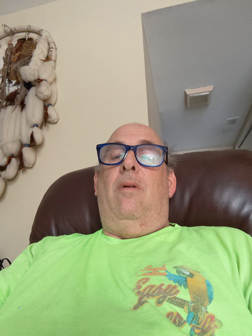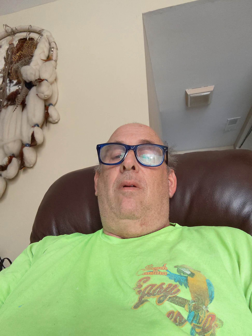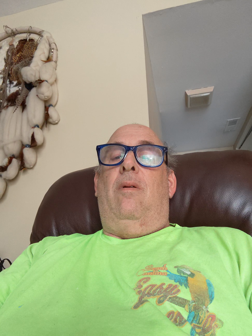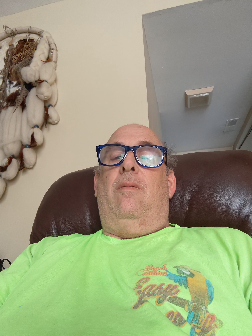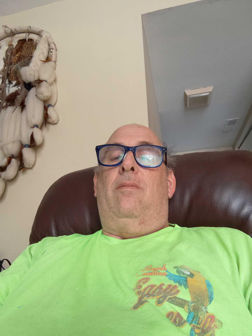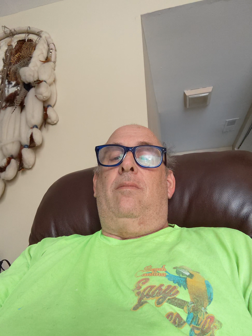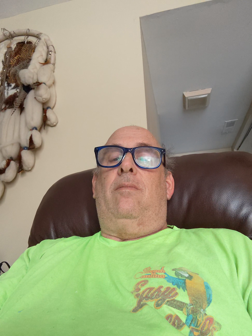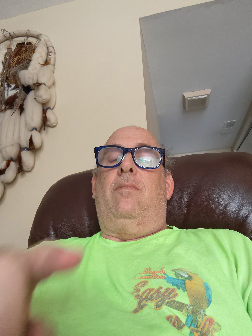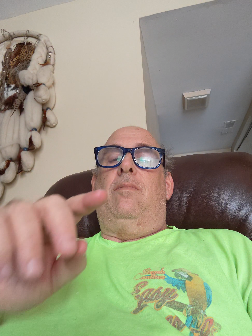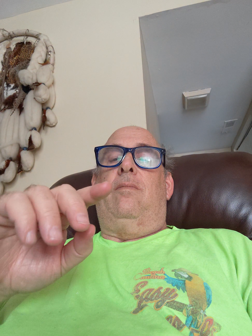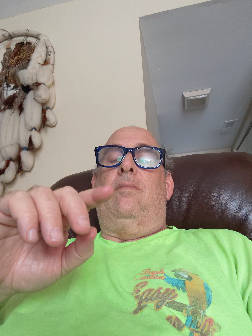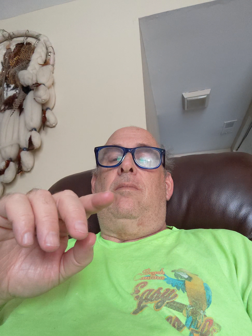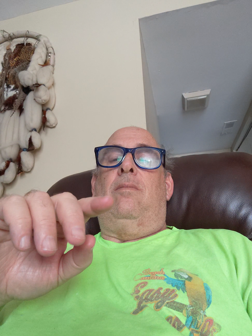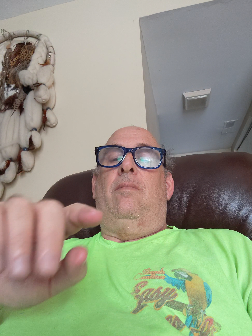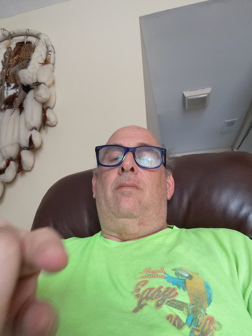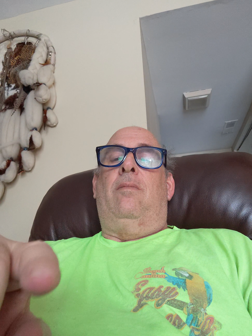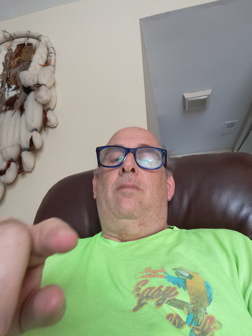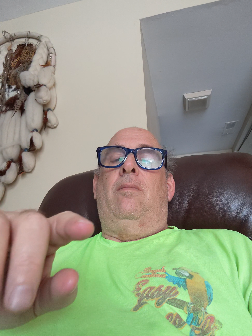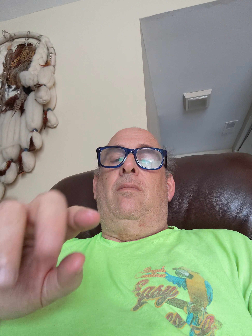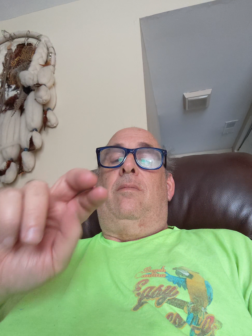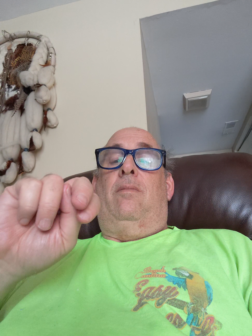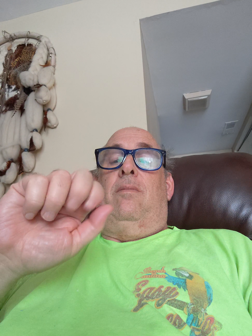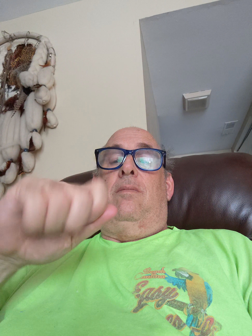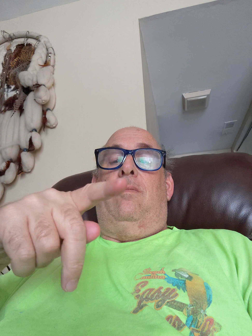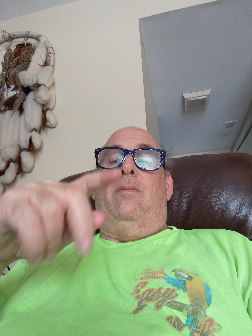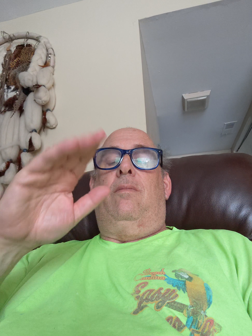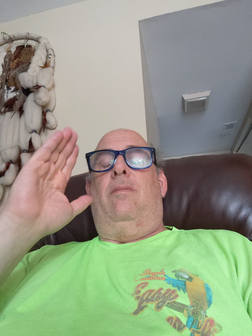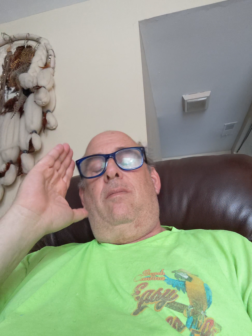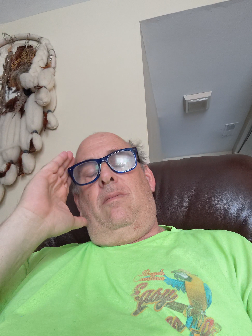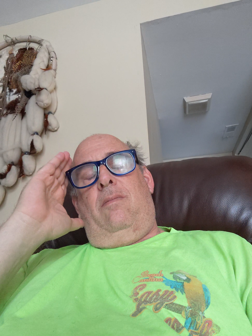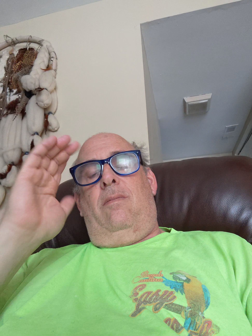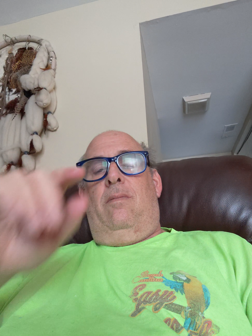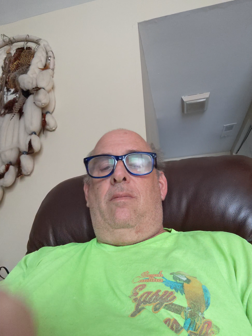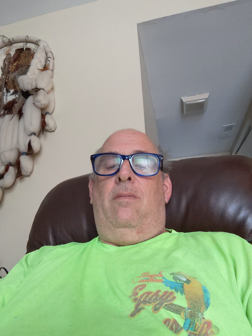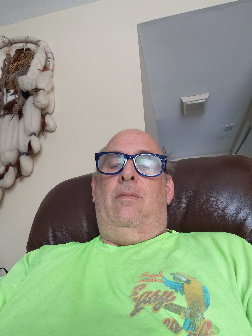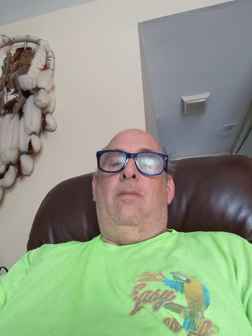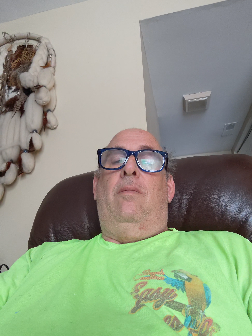nap